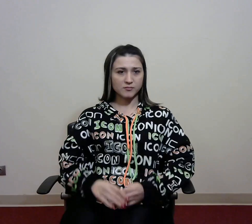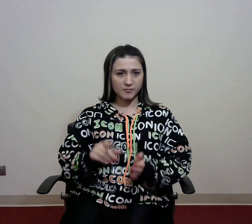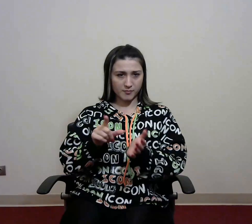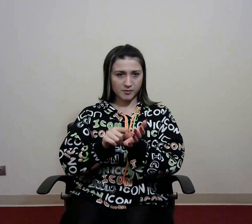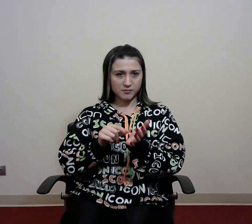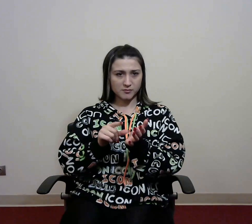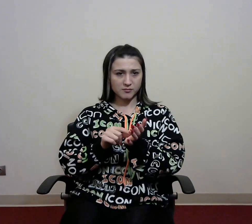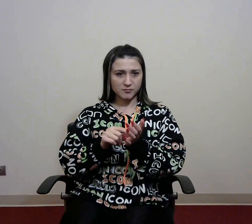pensiya